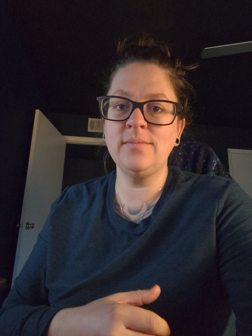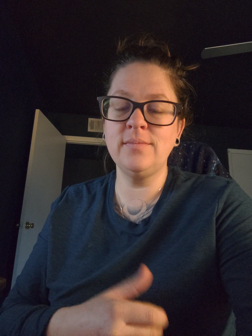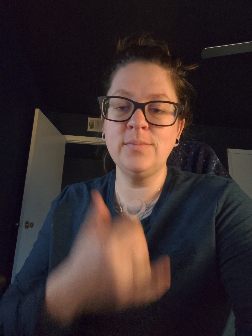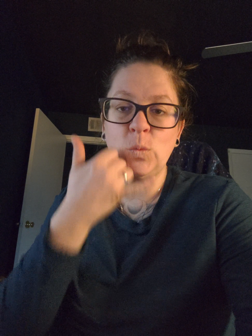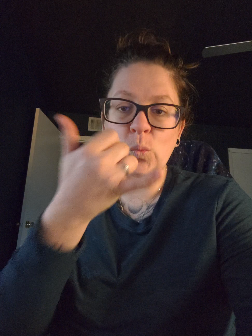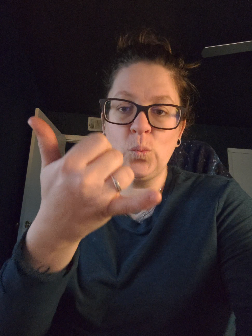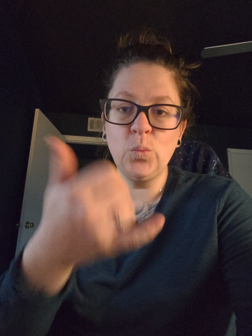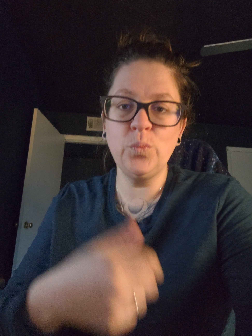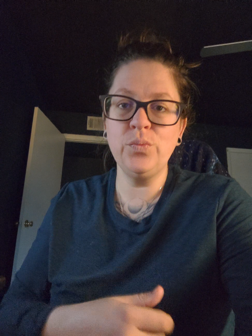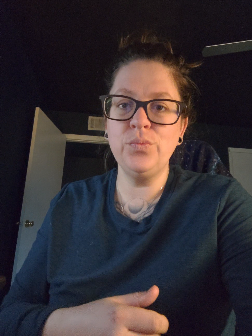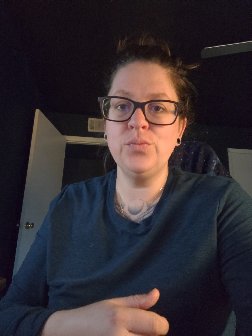call on the phone